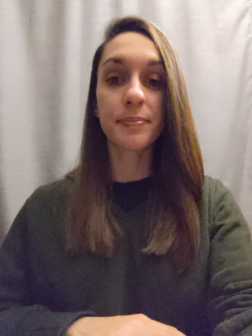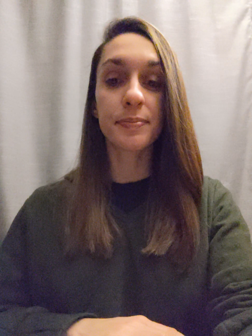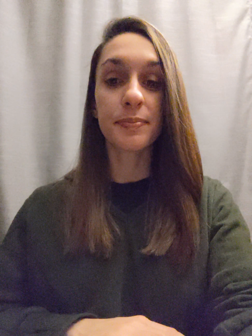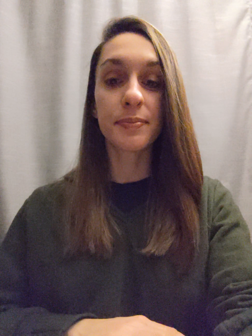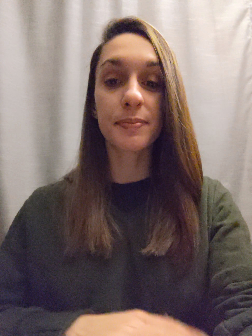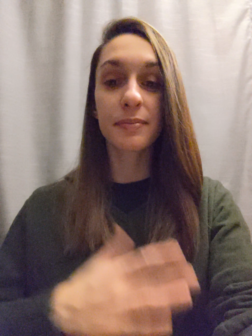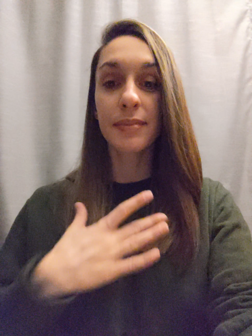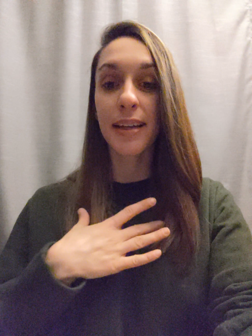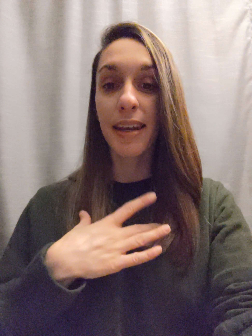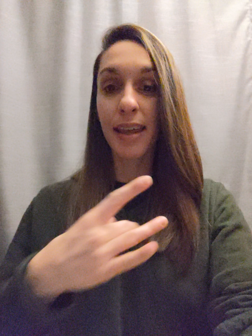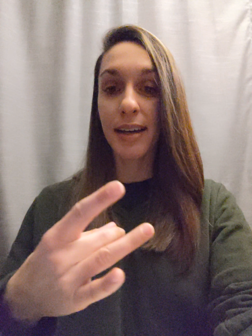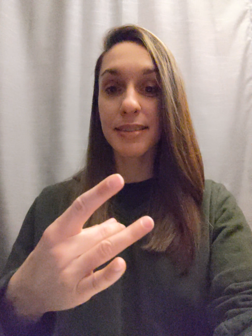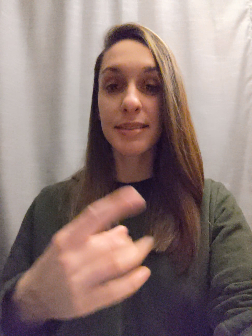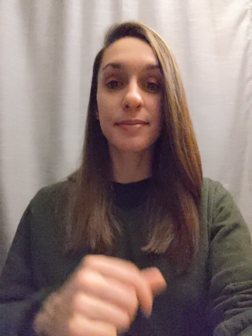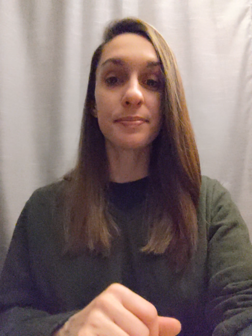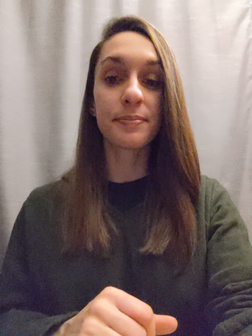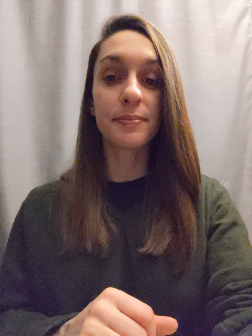like